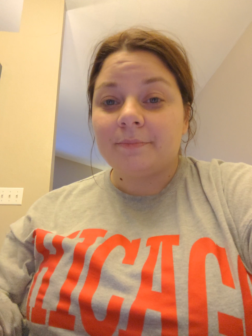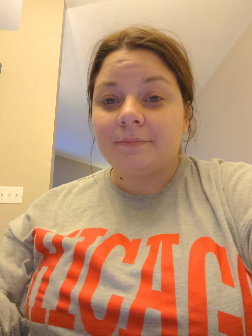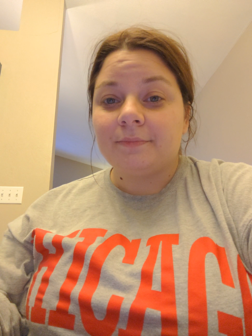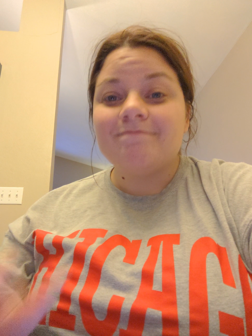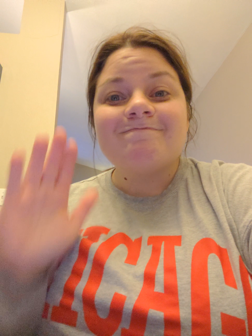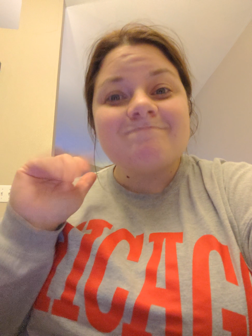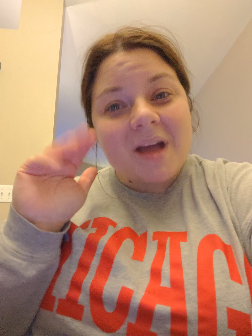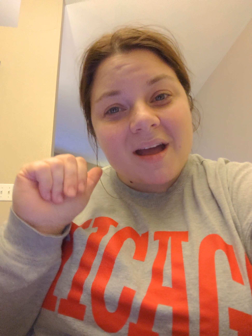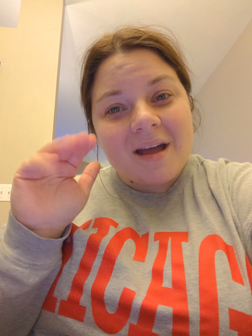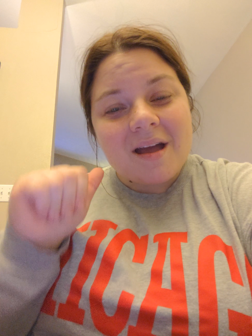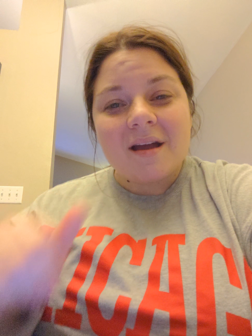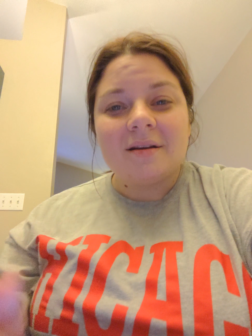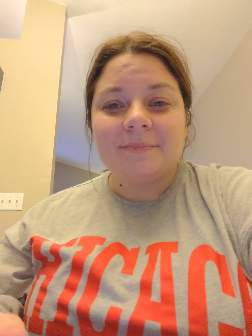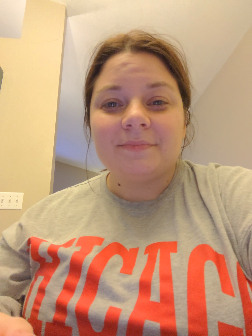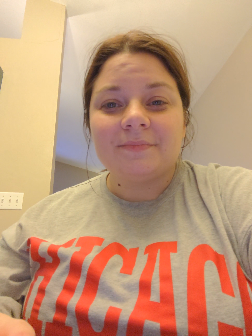bye